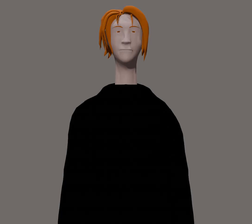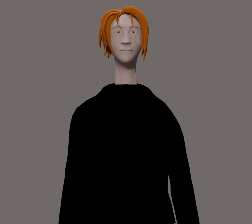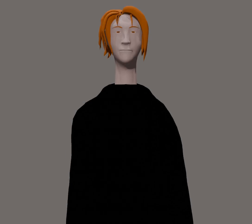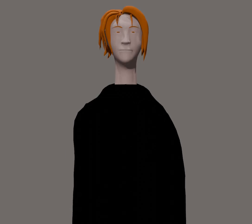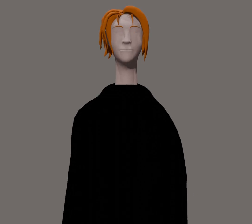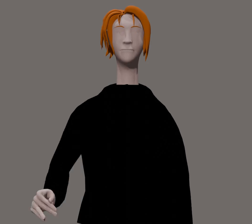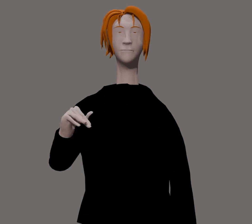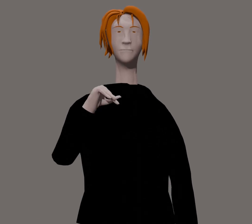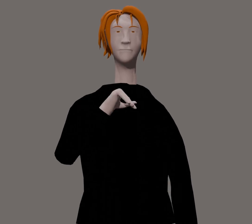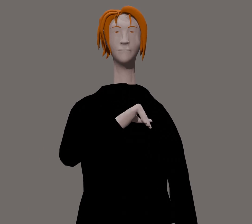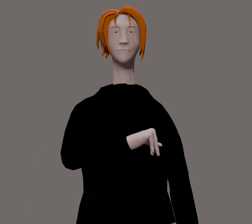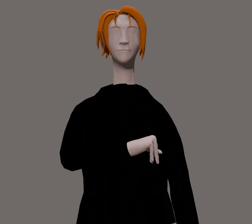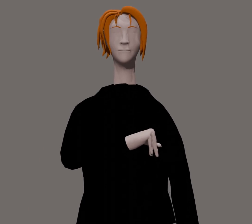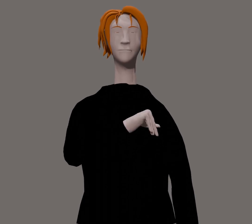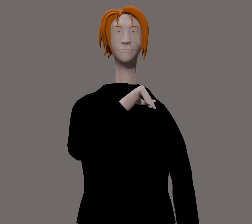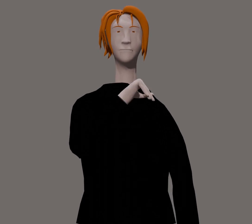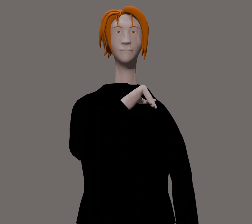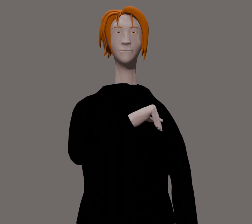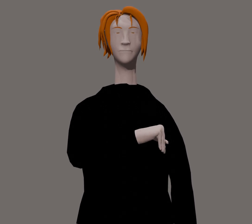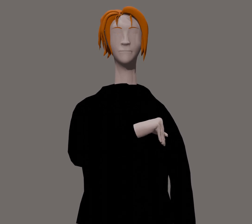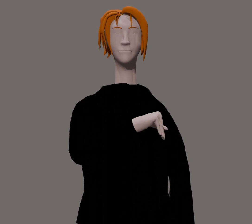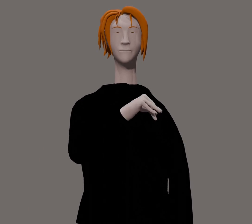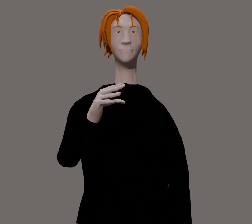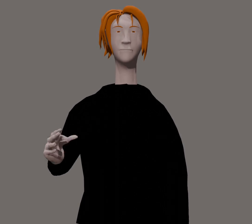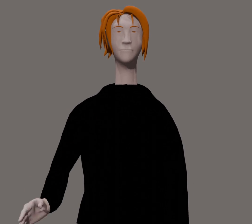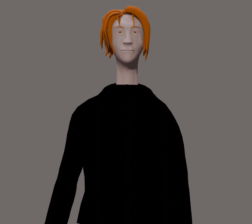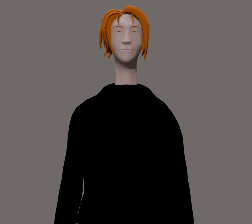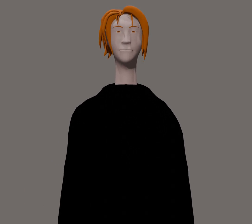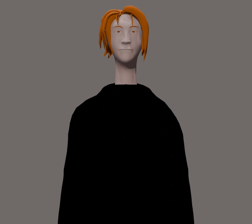Breast Feed